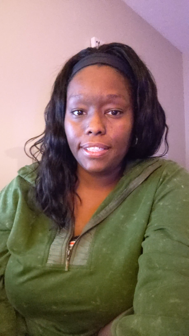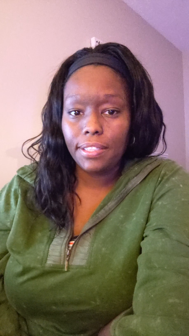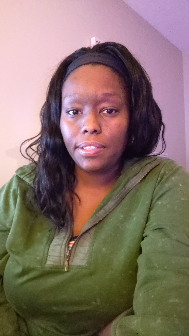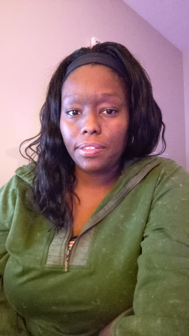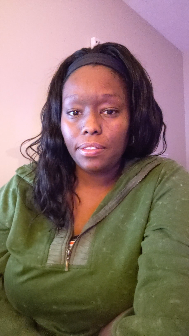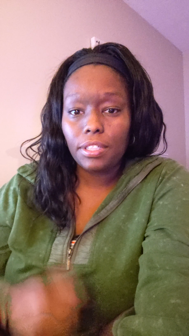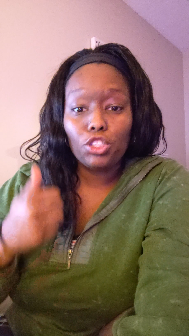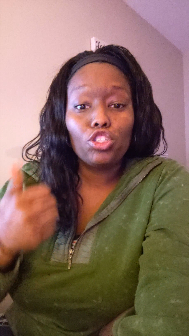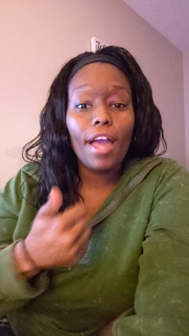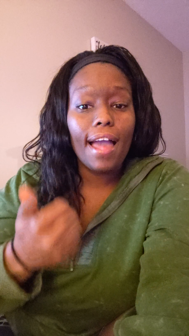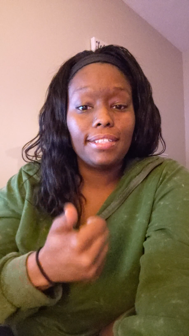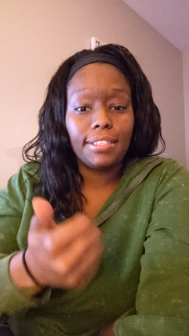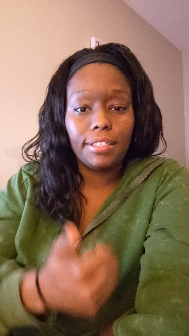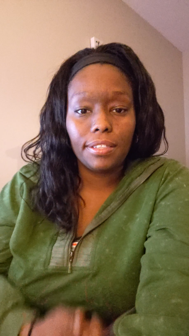chase